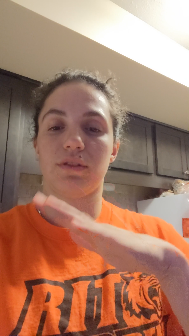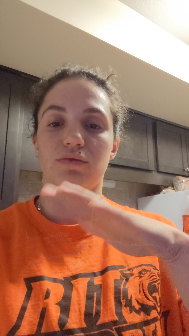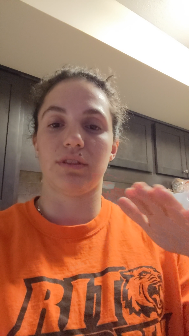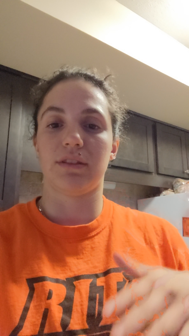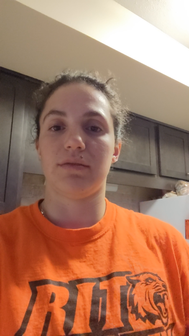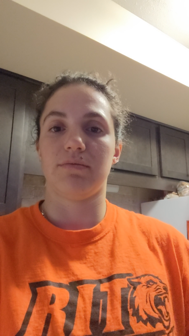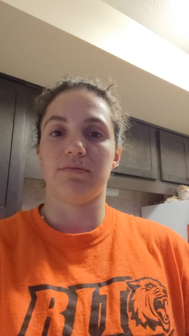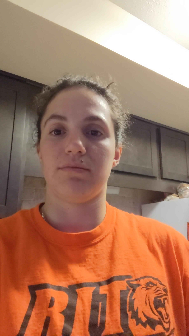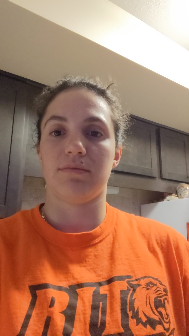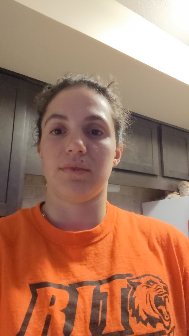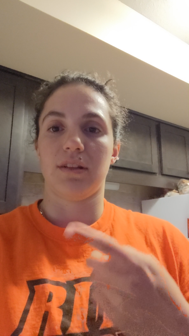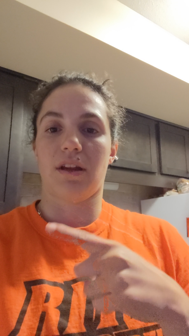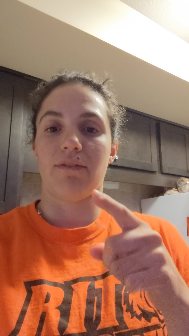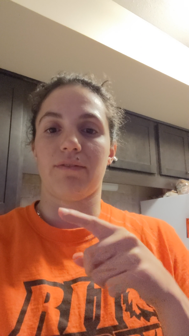knife